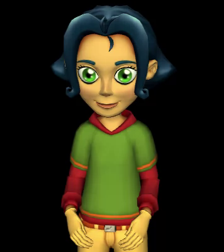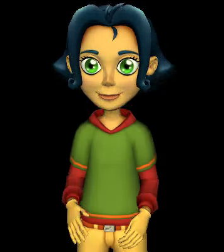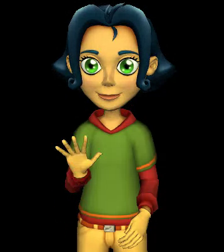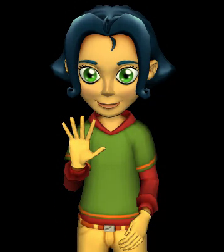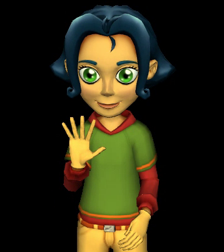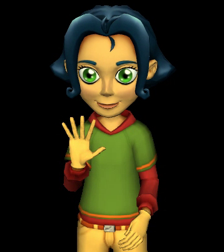5